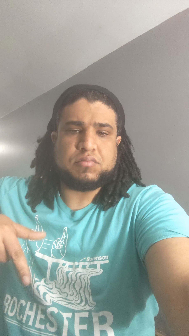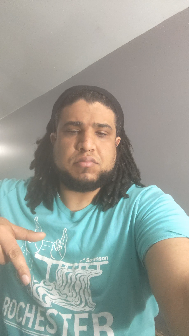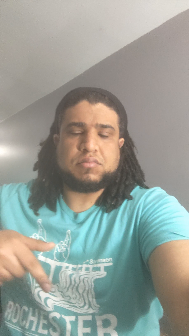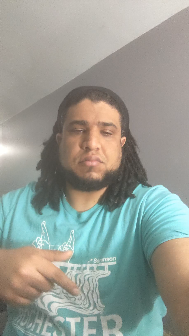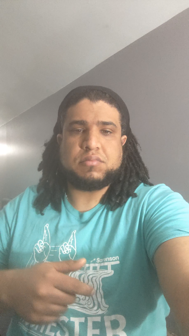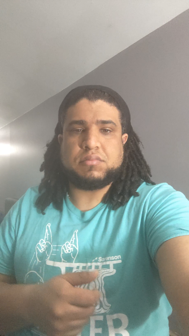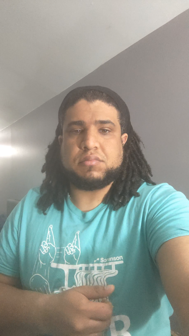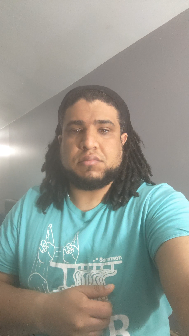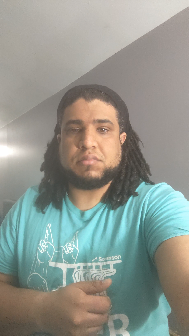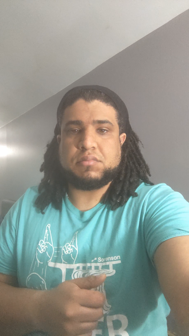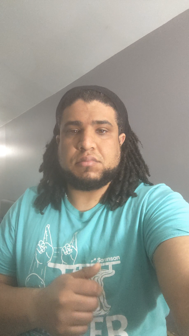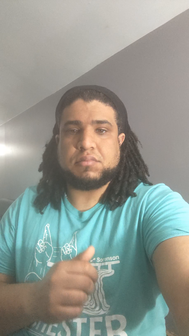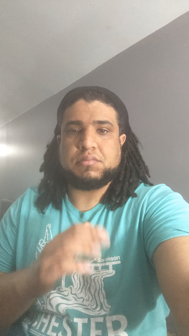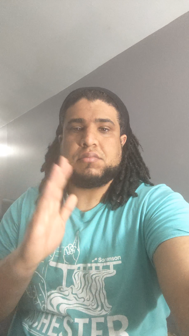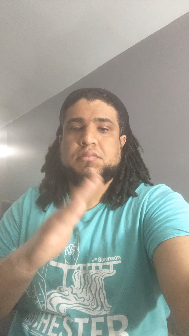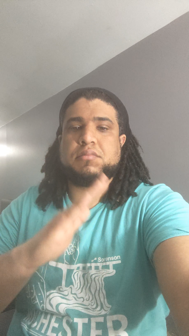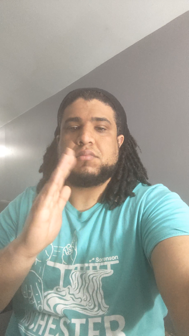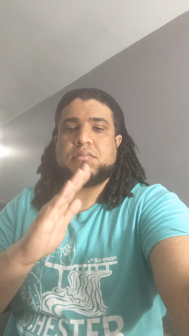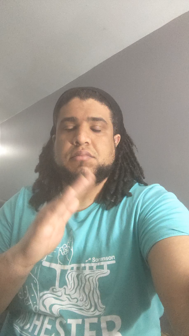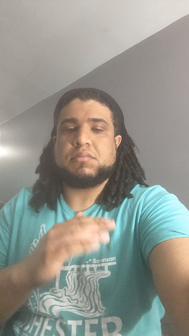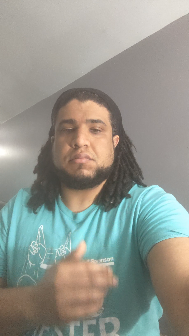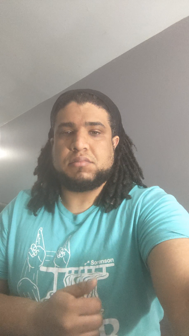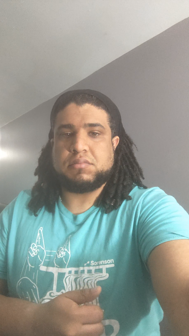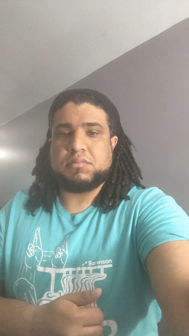clap